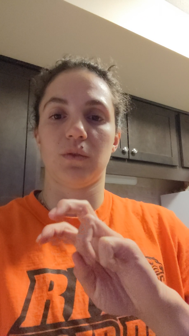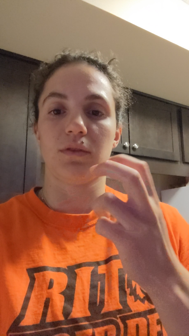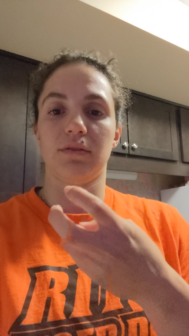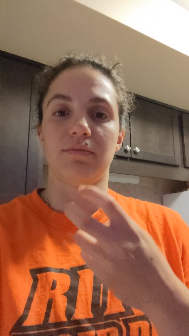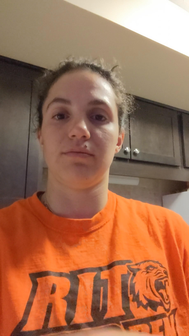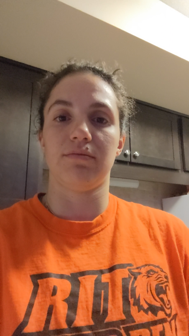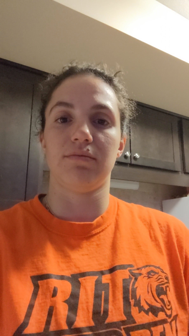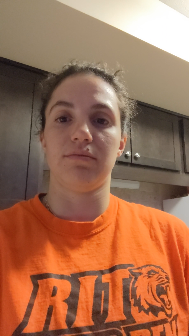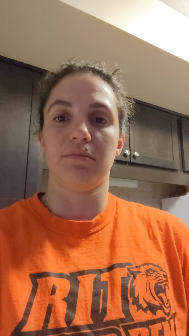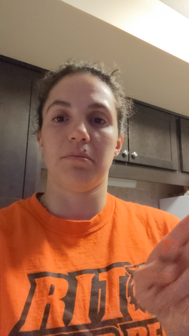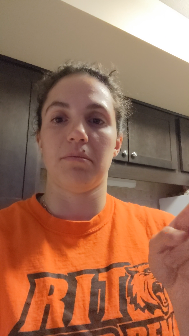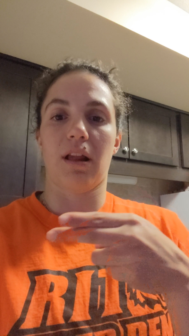belt